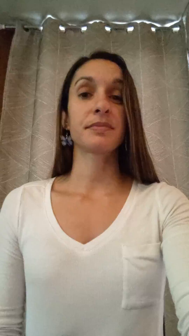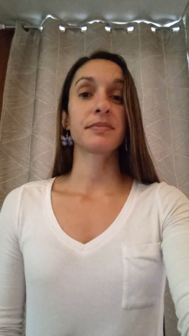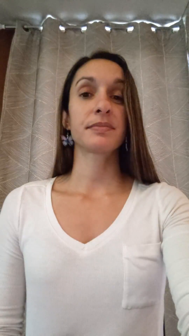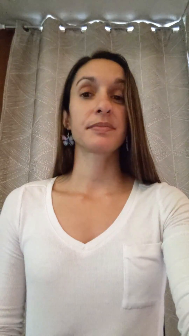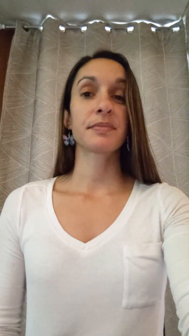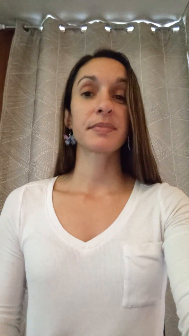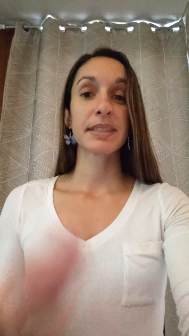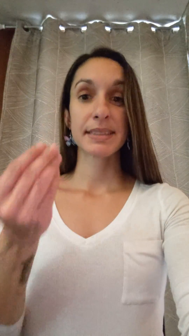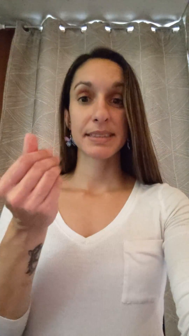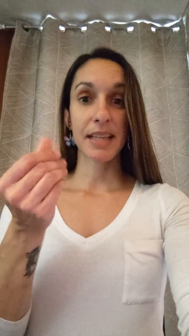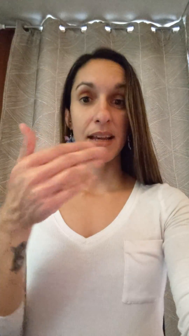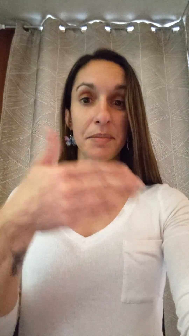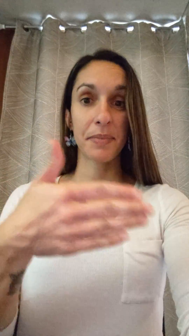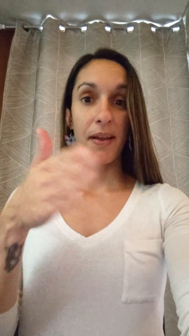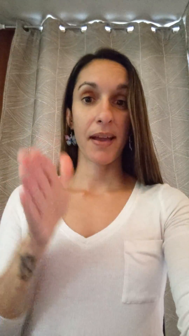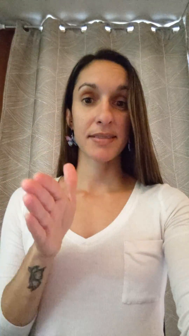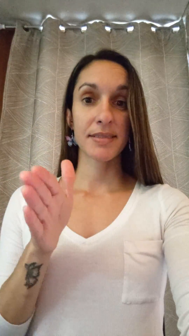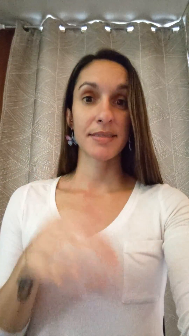sandbox